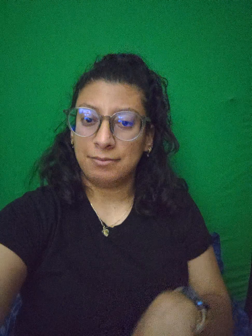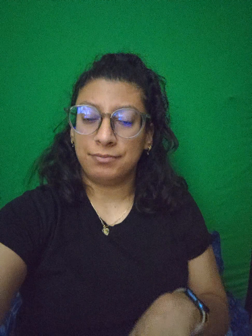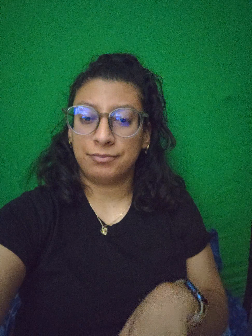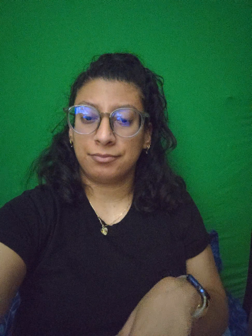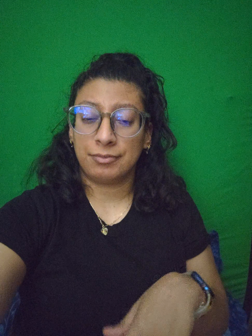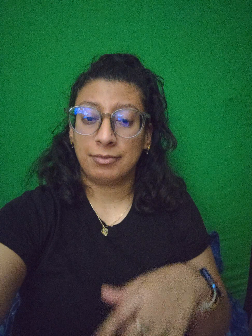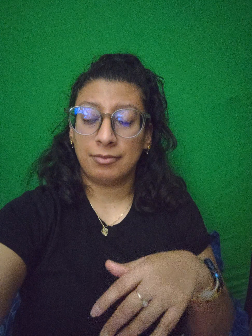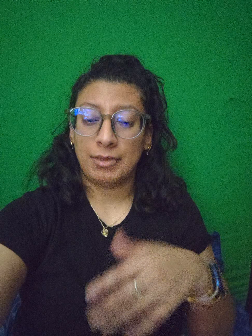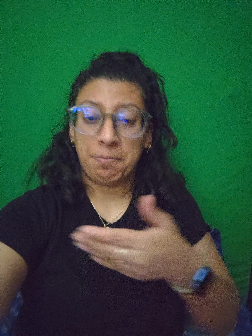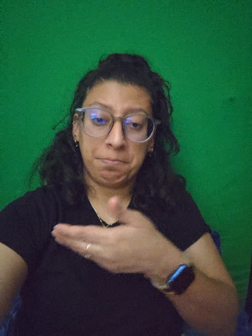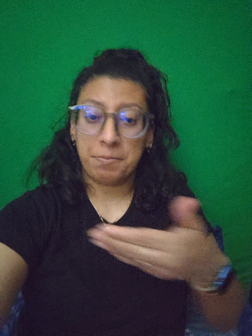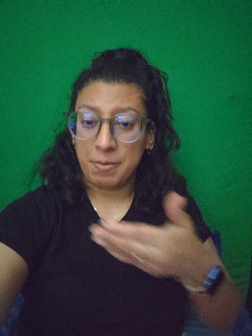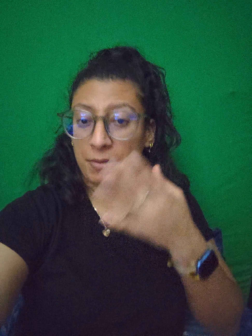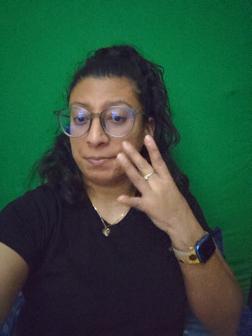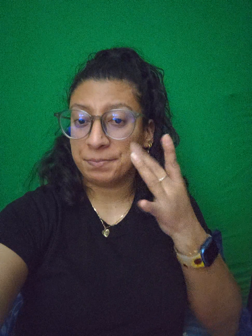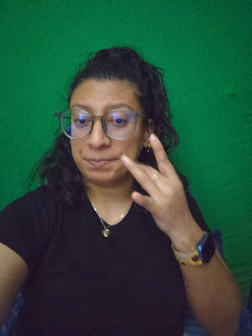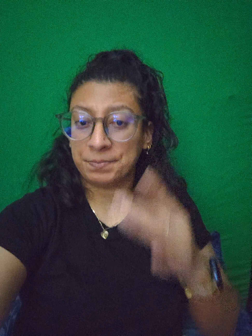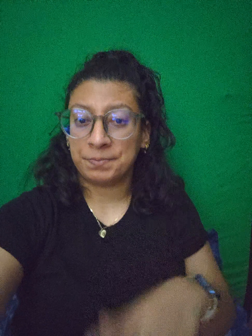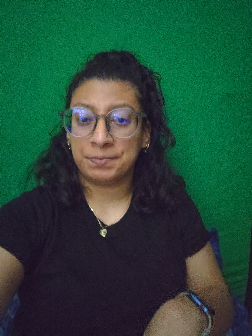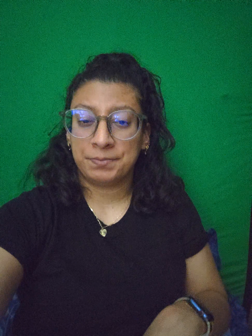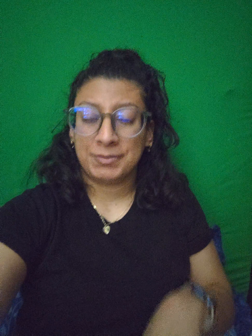kitty